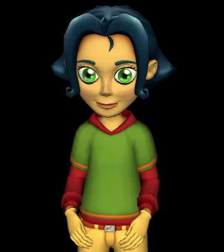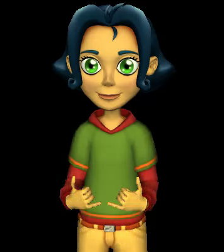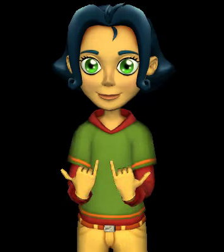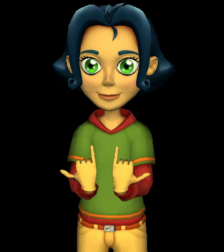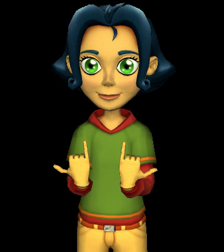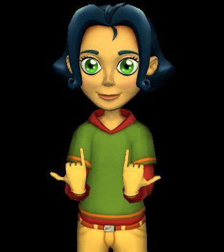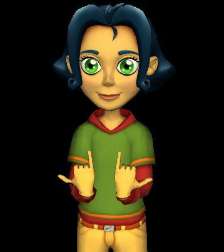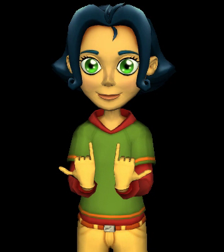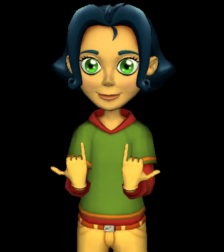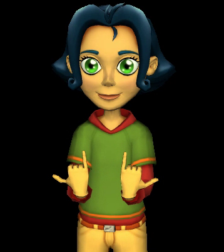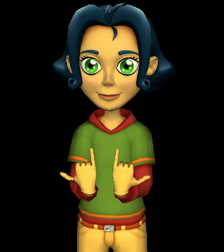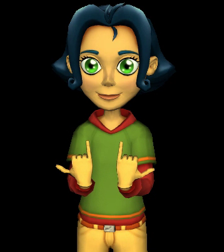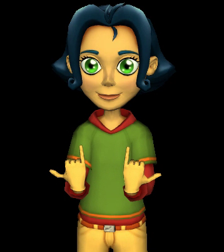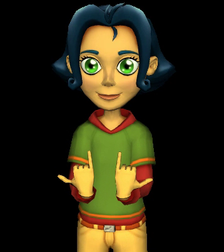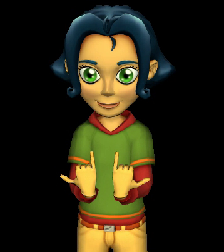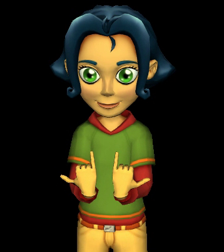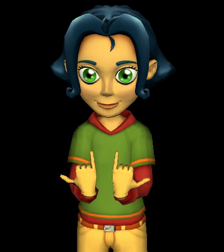لعبة